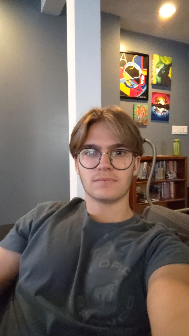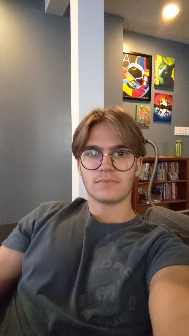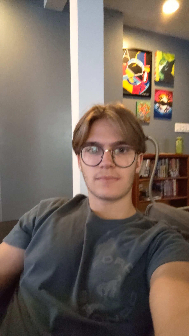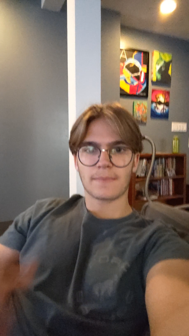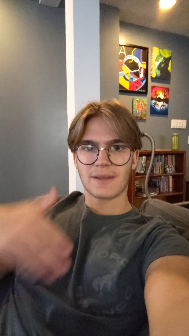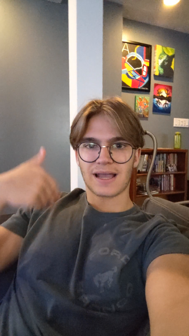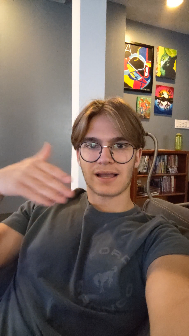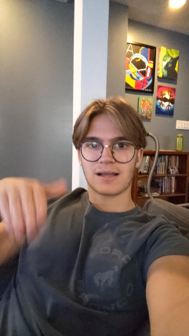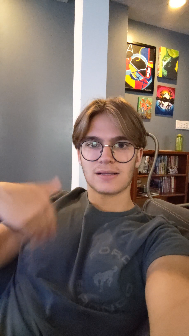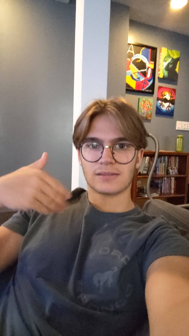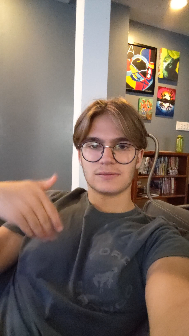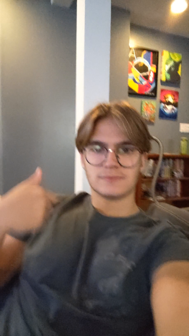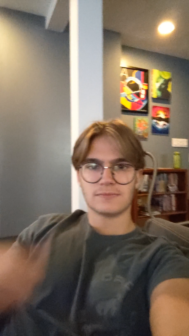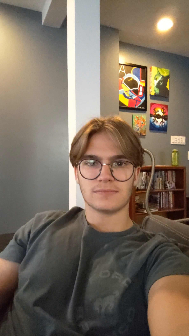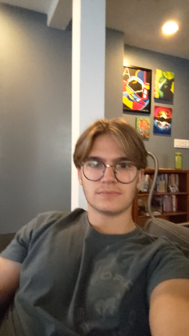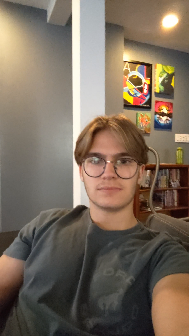pants